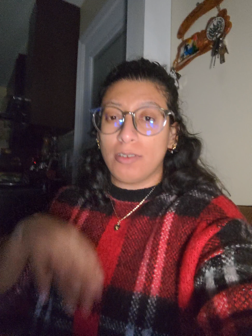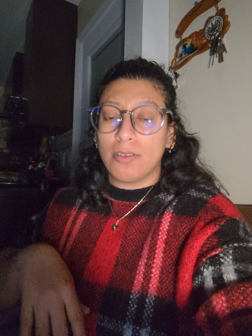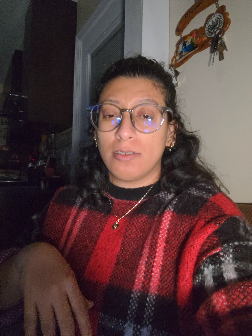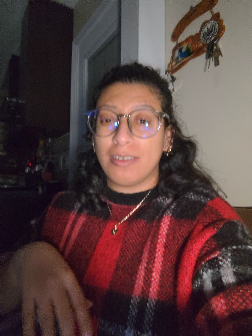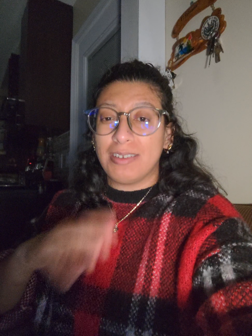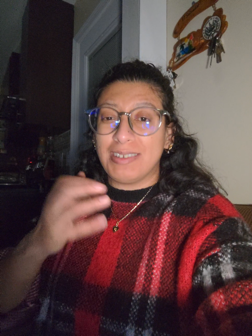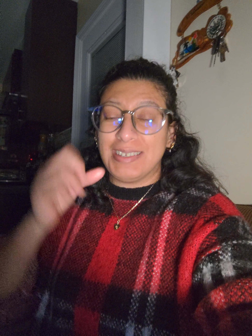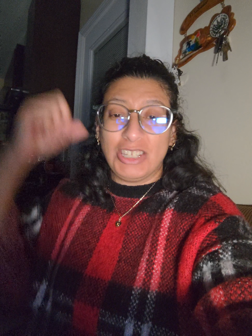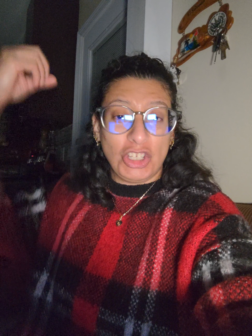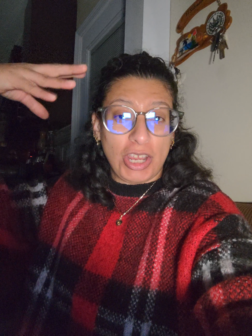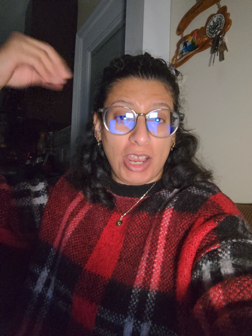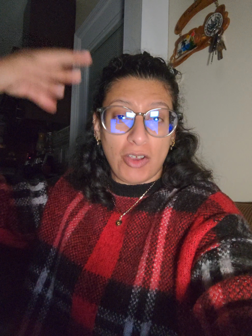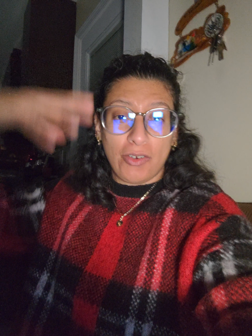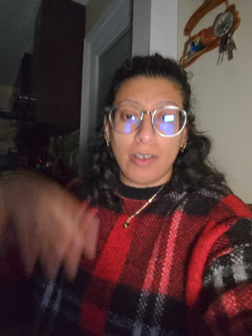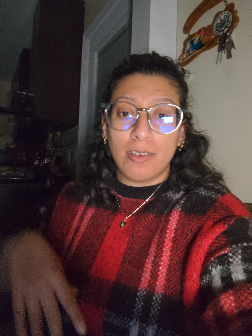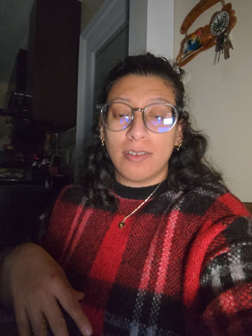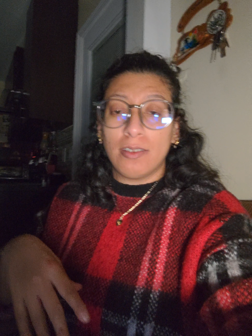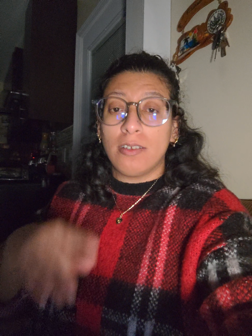shower